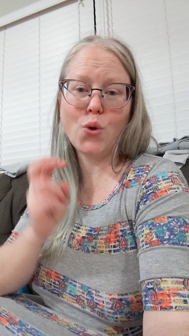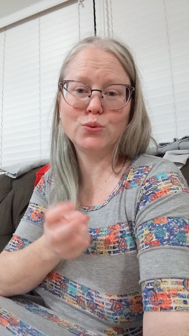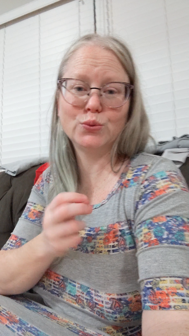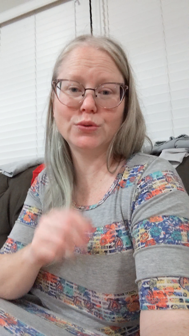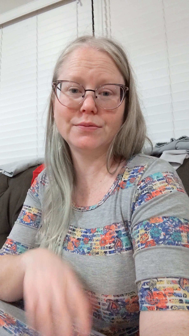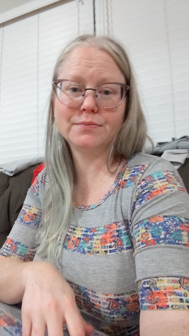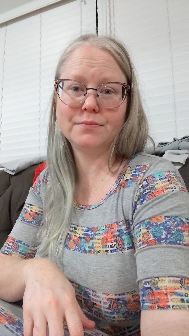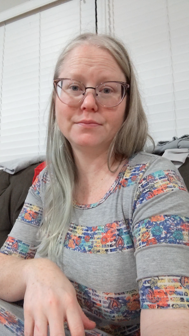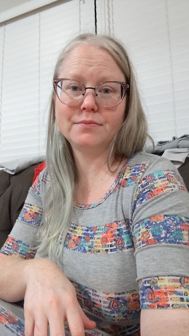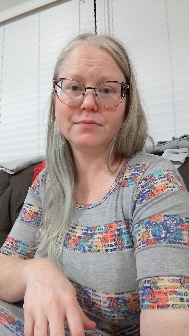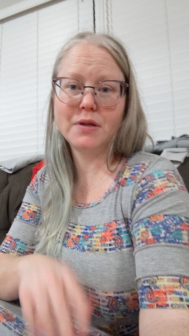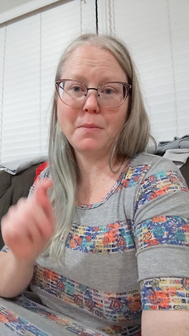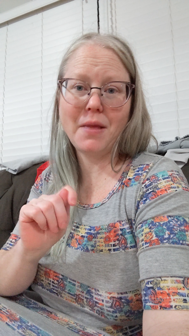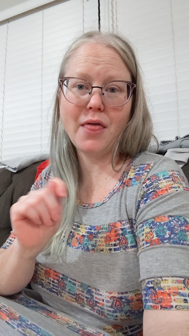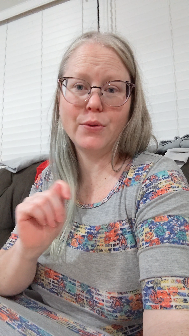bathroom